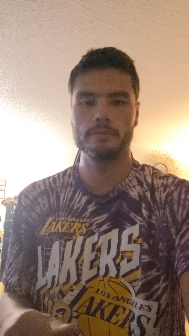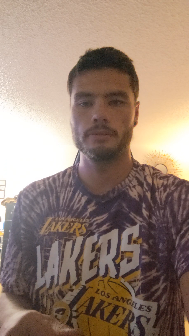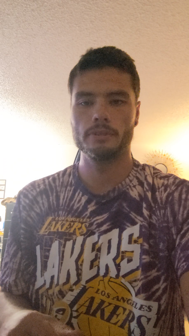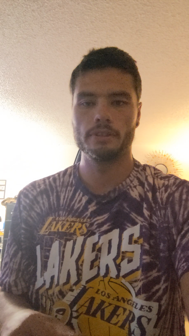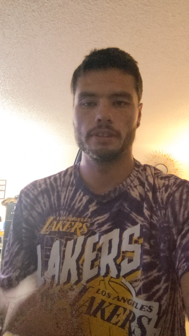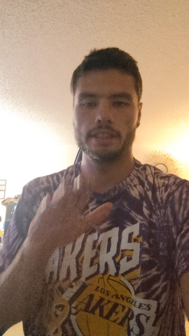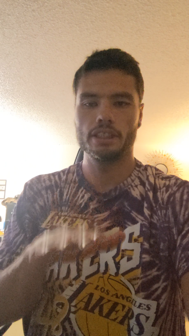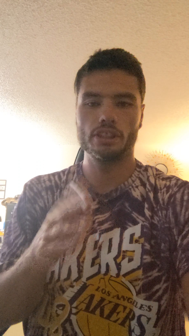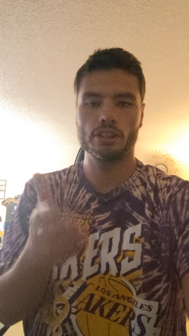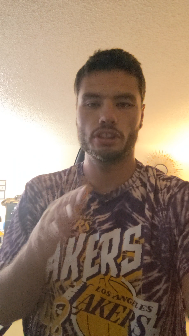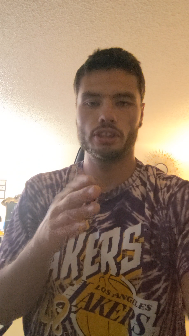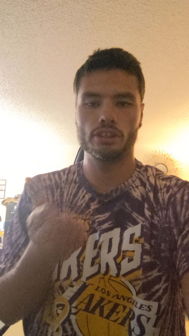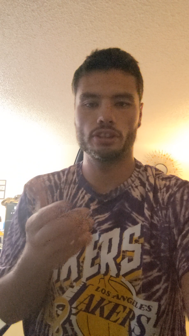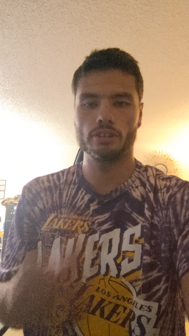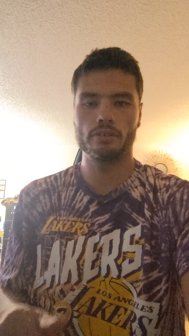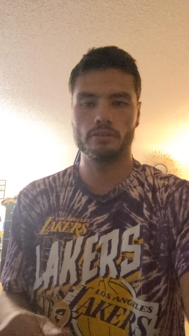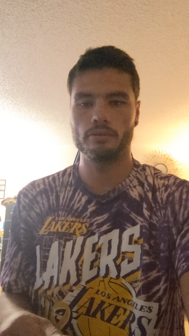kitchen